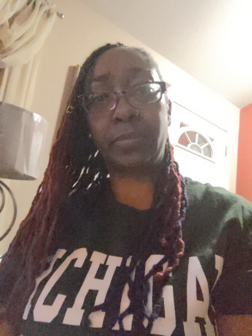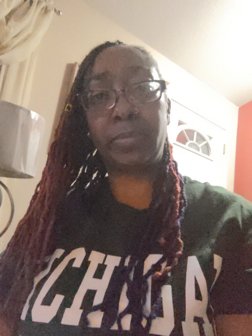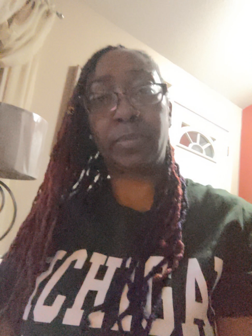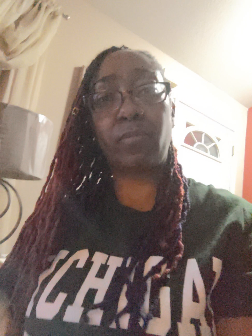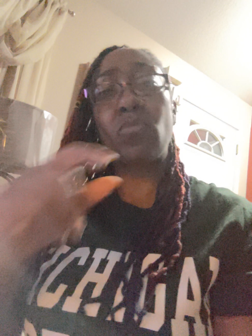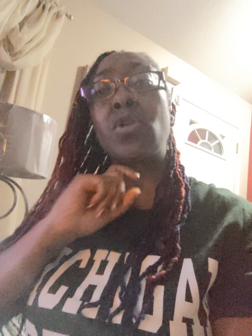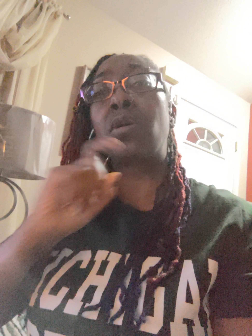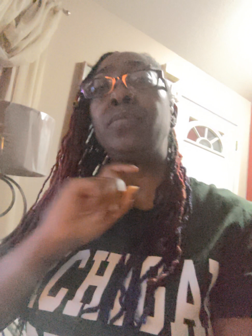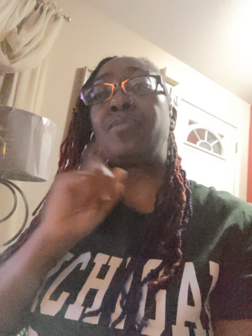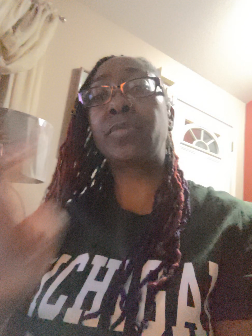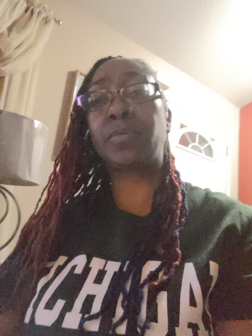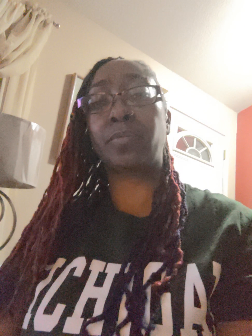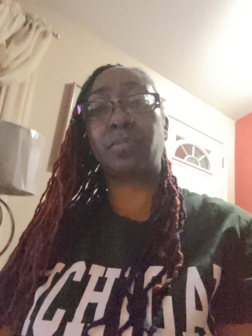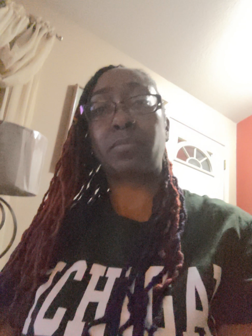garbage